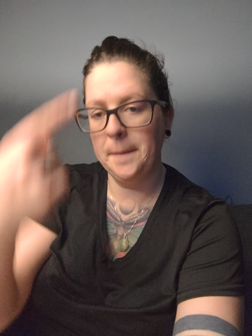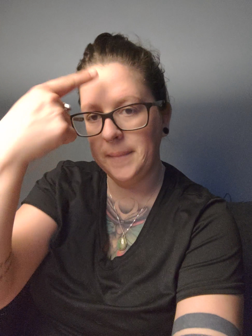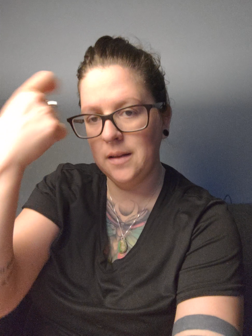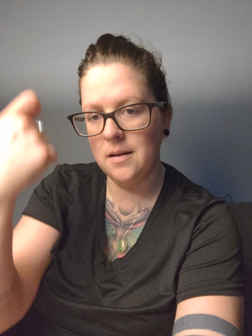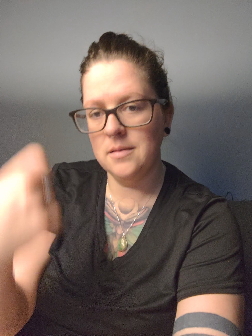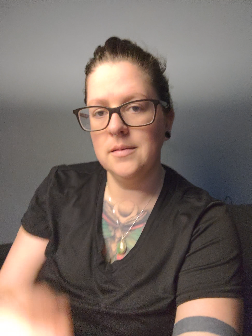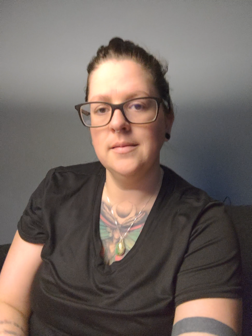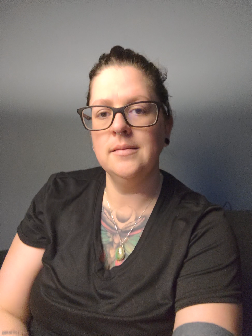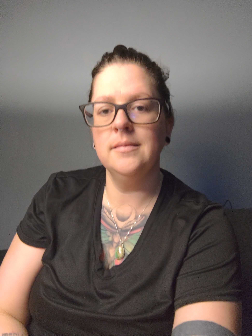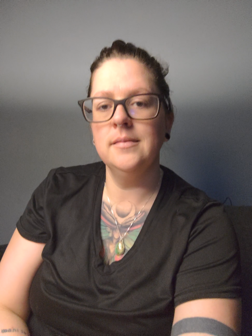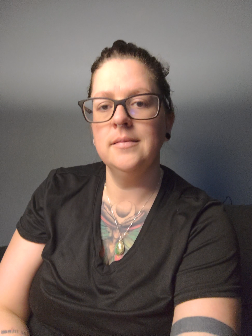because